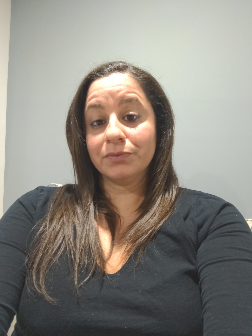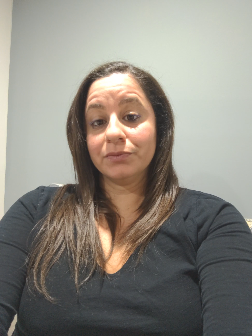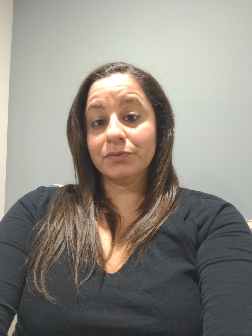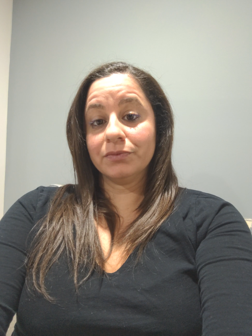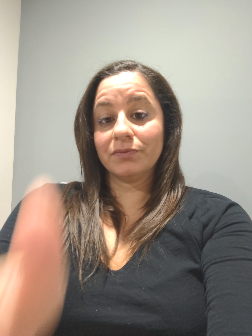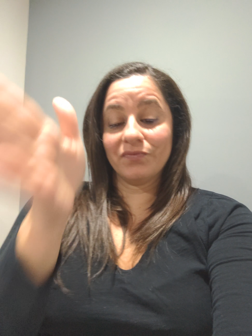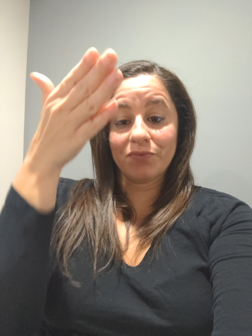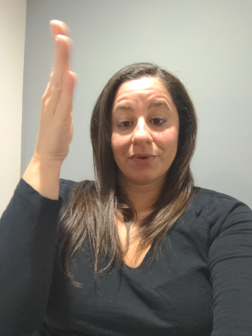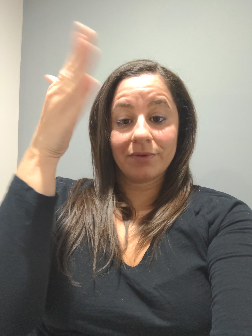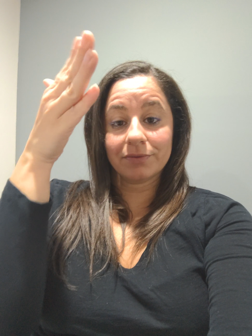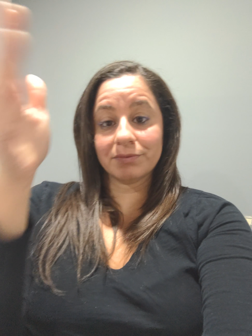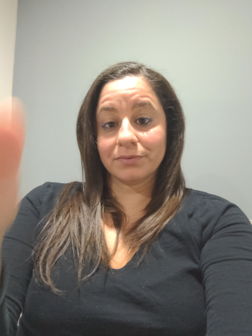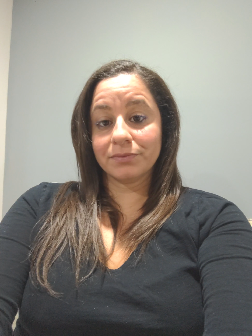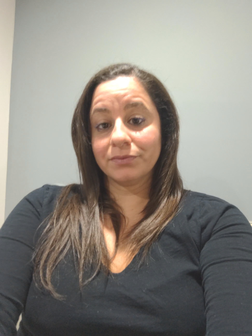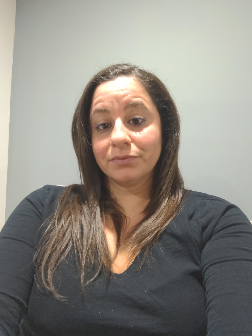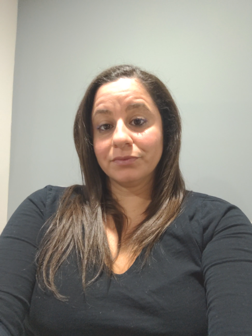flag